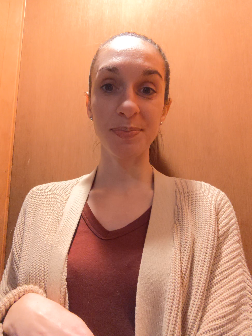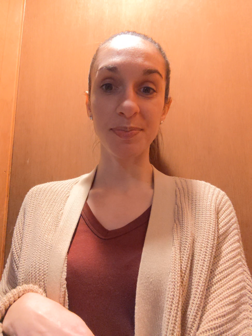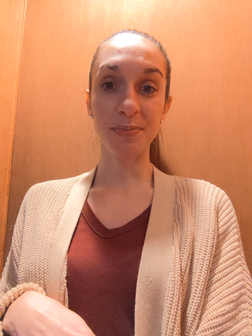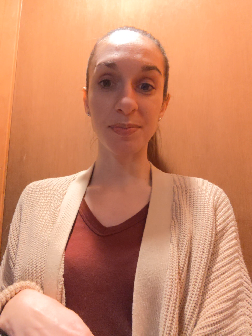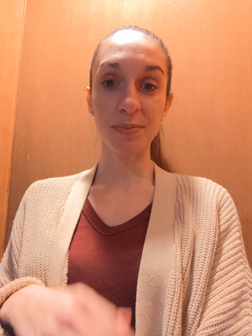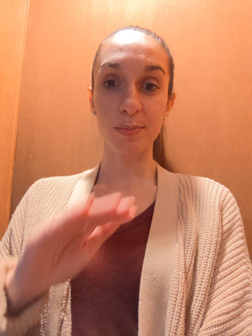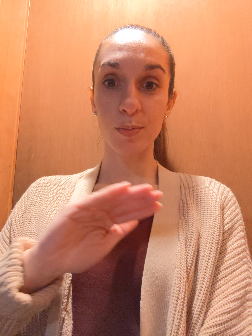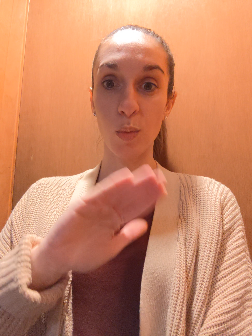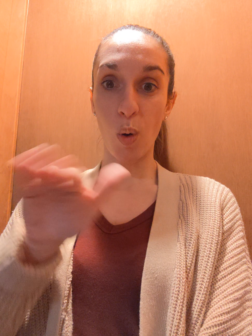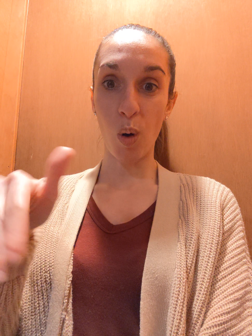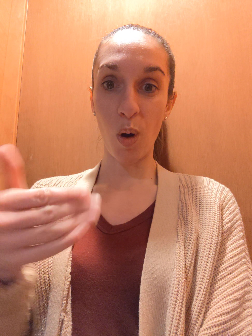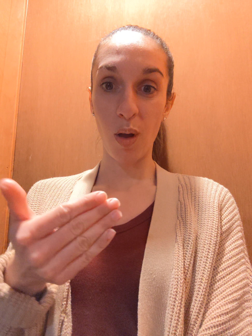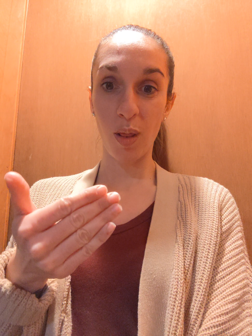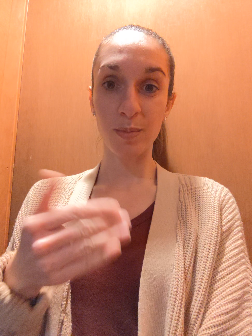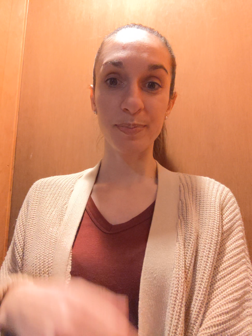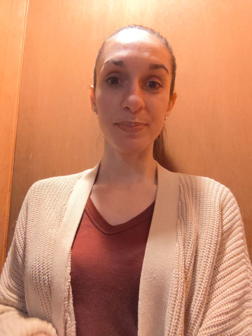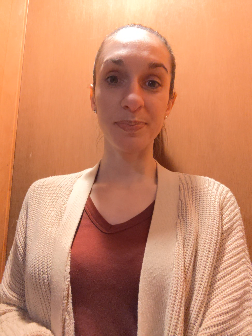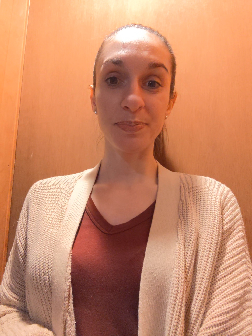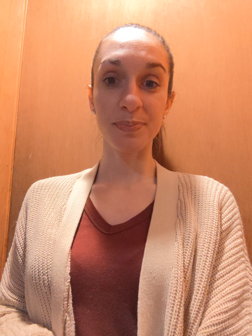all